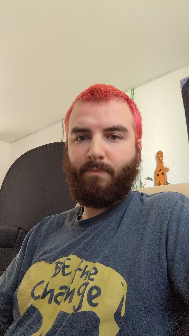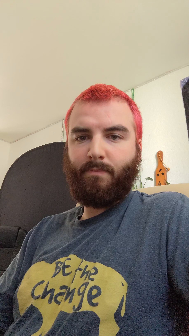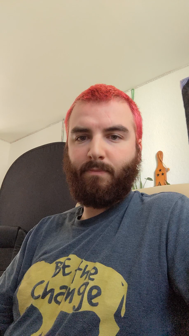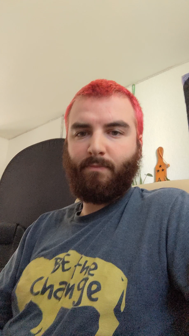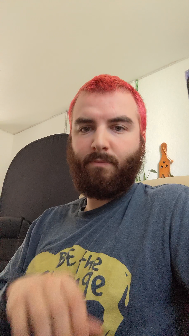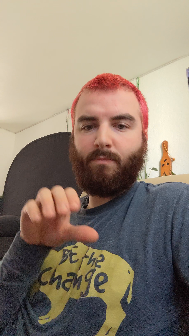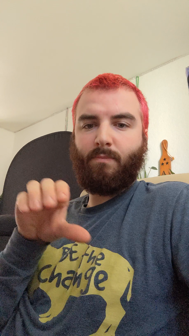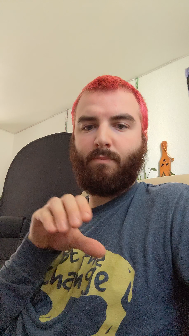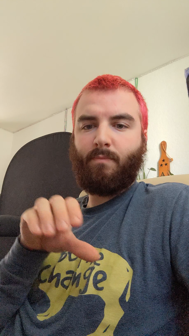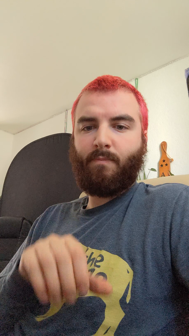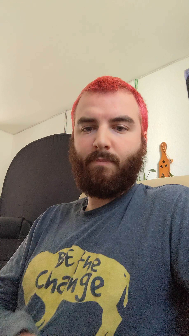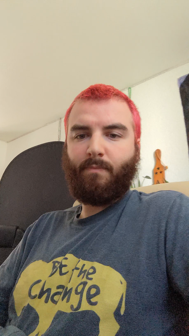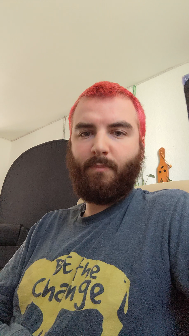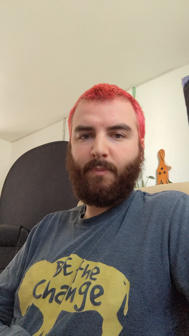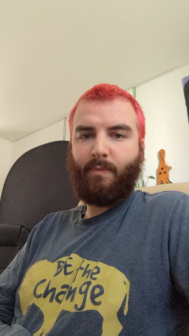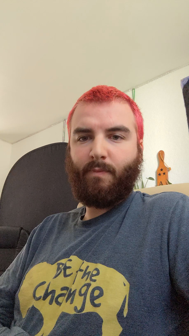does